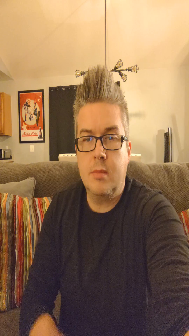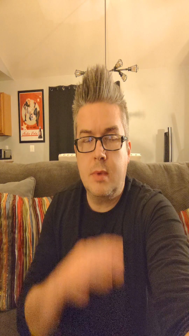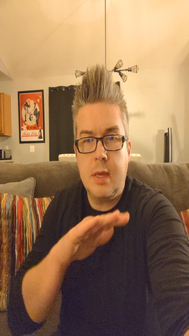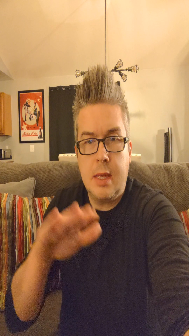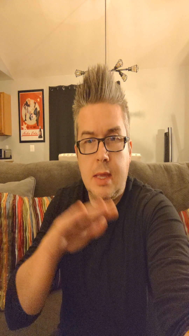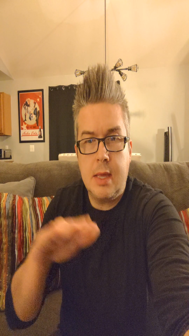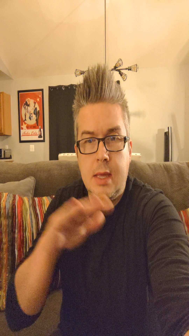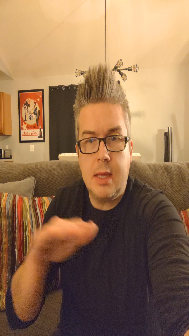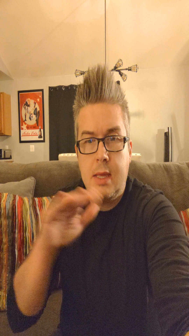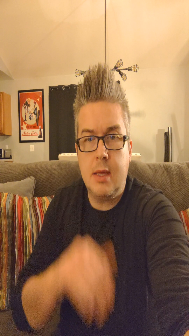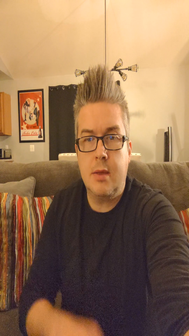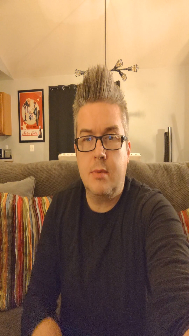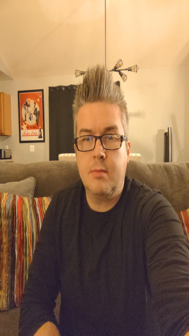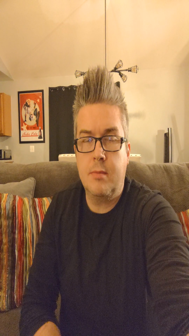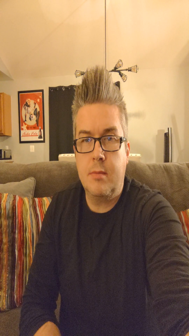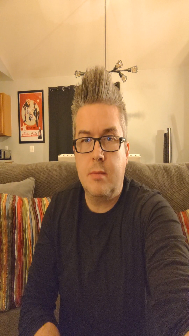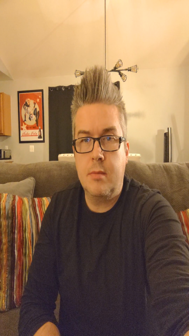clean